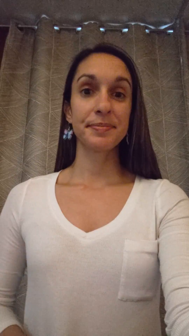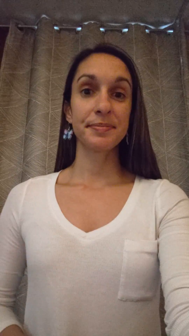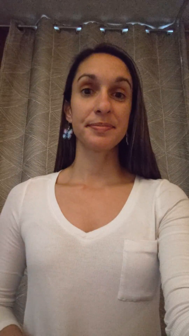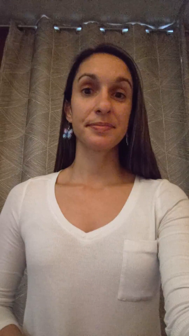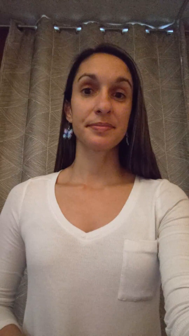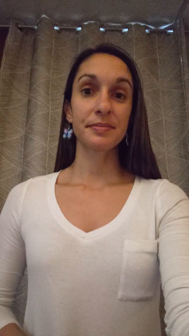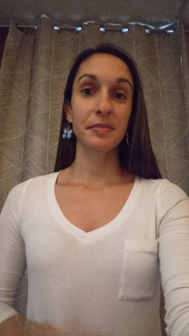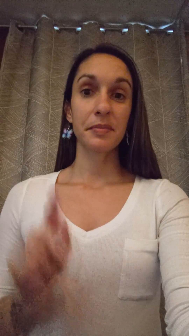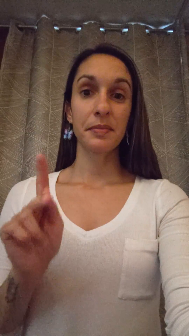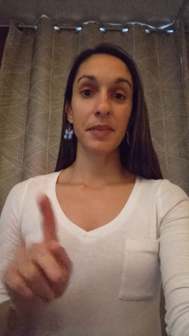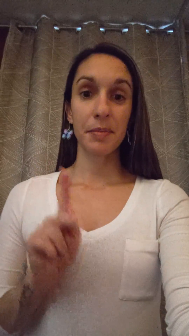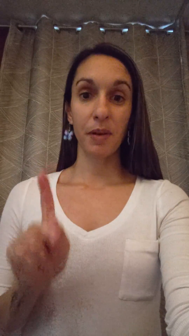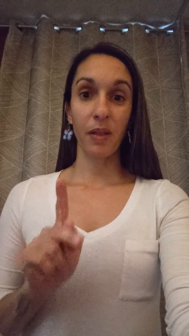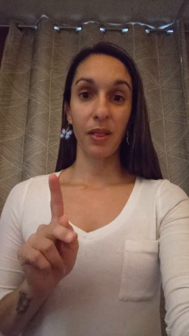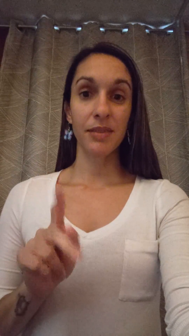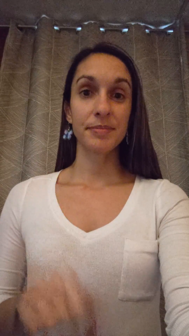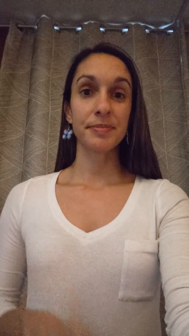people